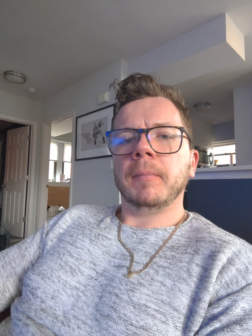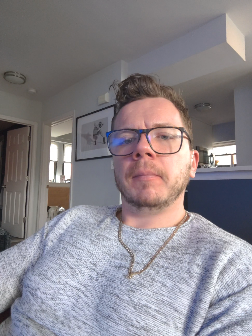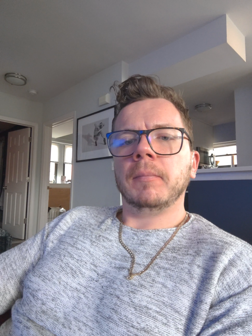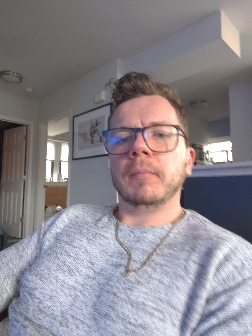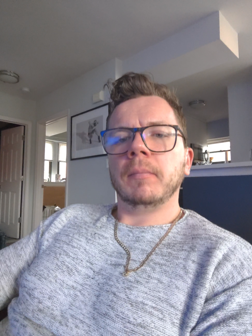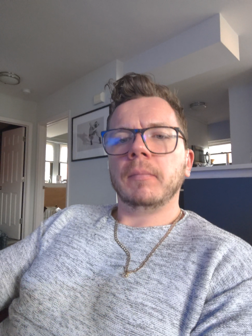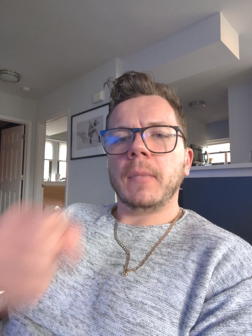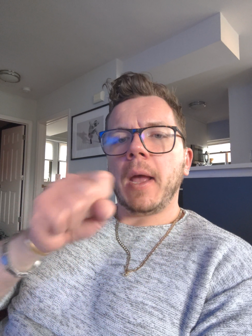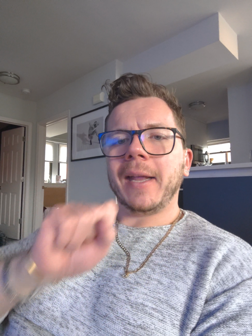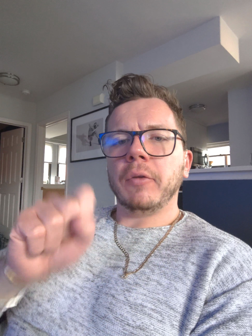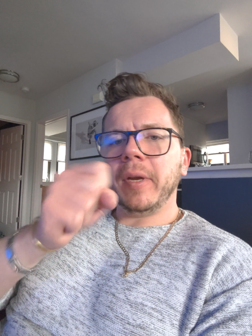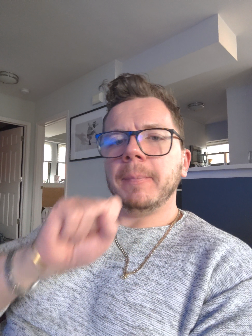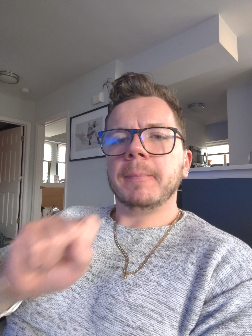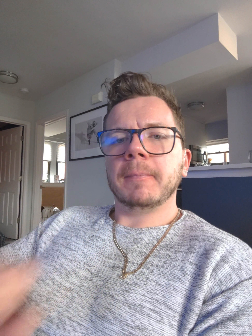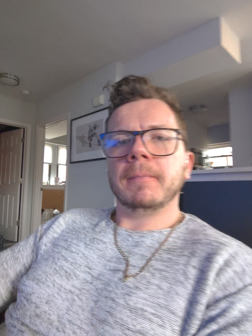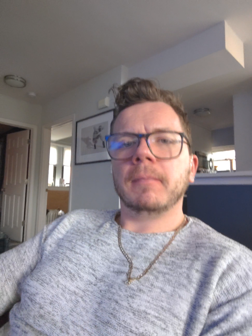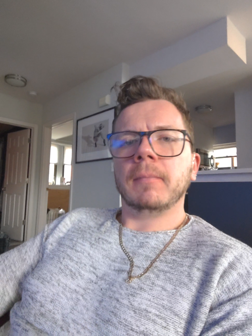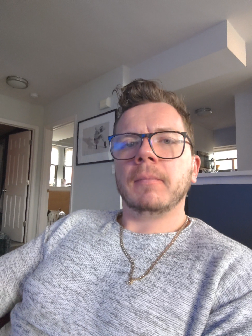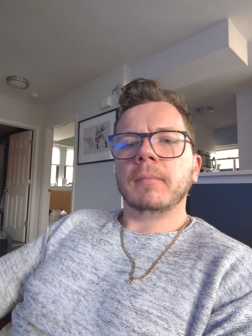ice cream